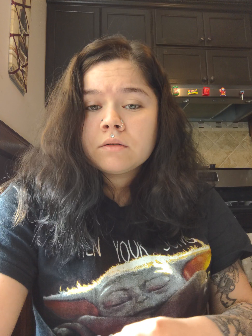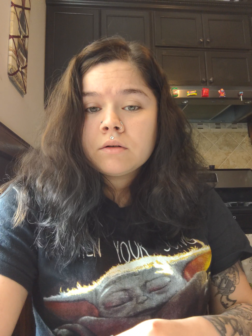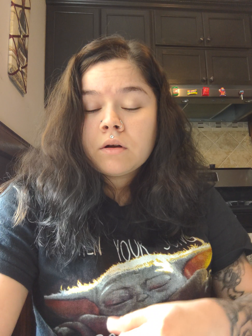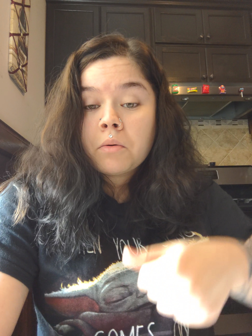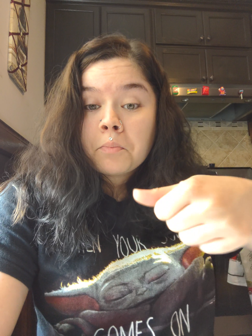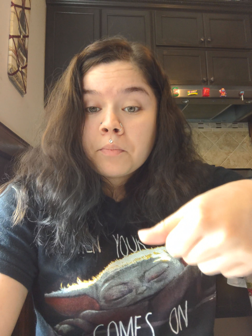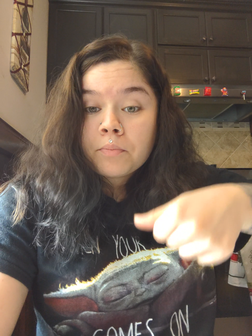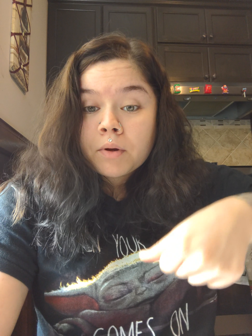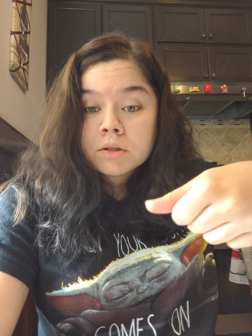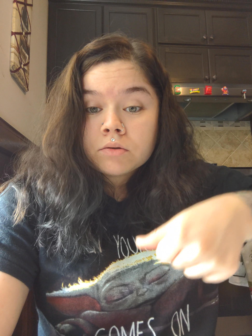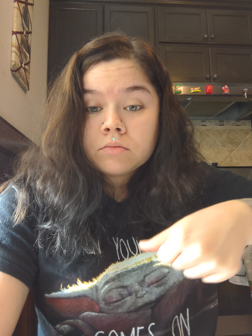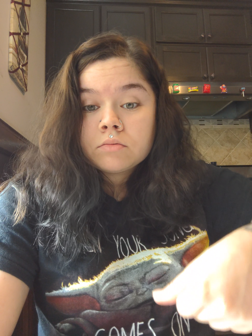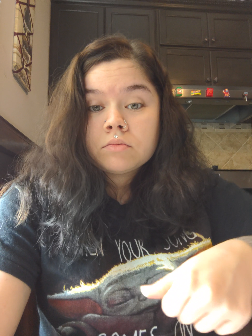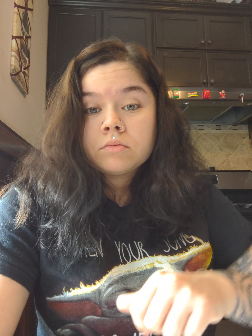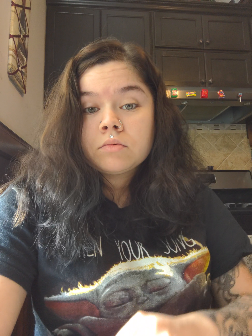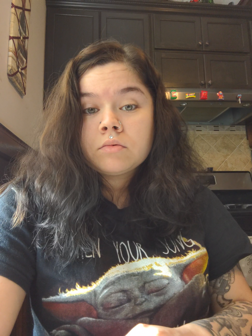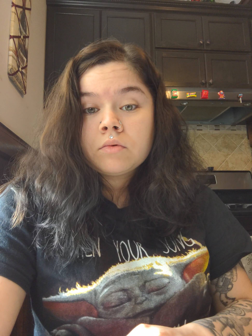puzzle